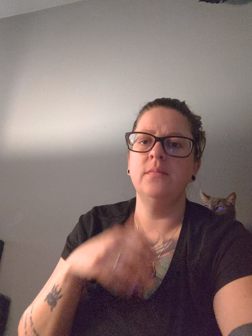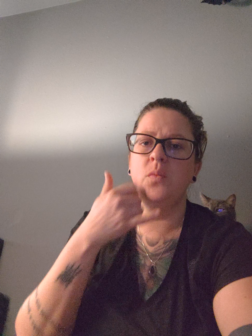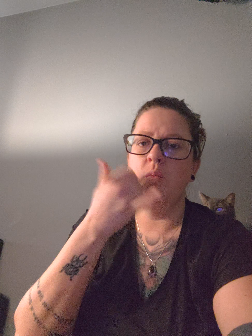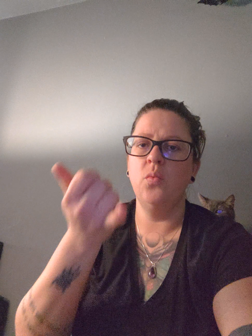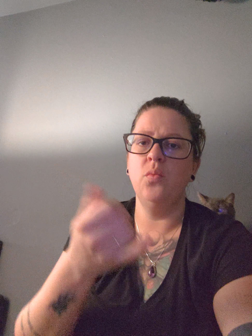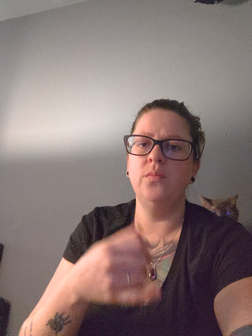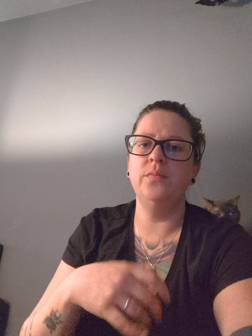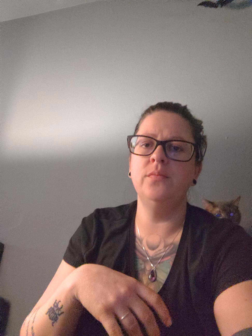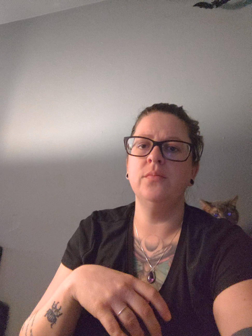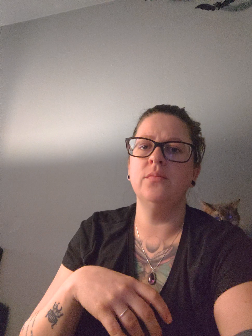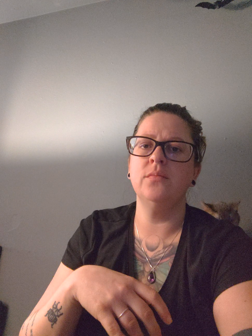call on the phone